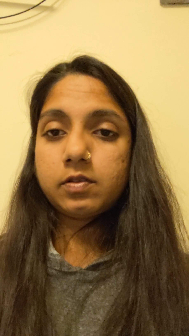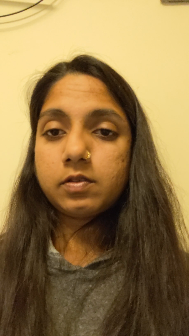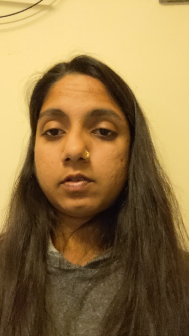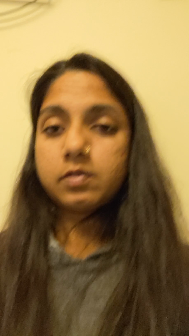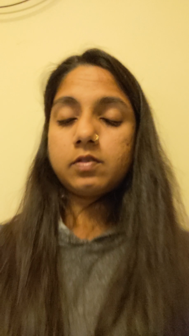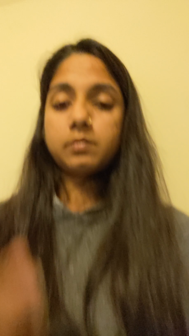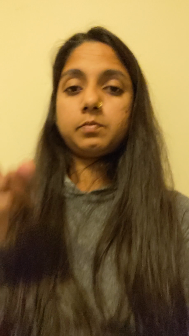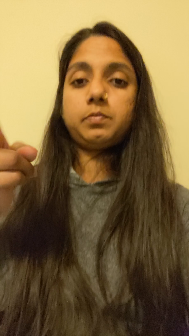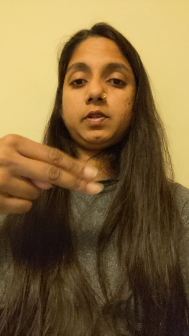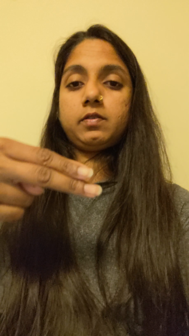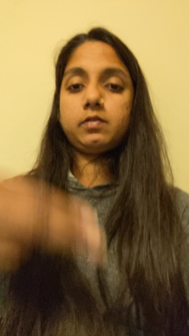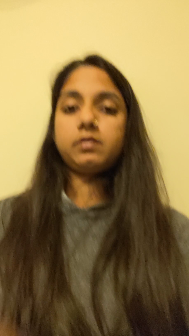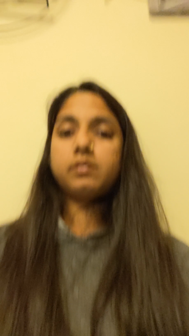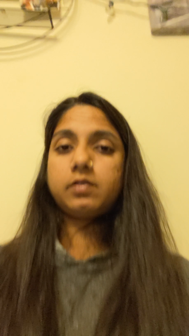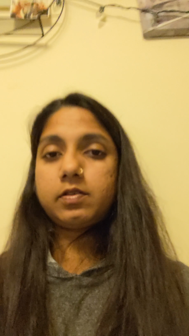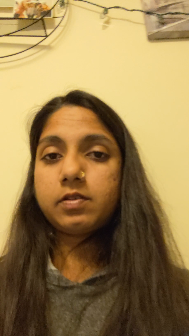belt